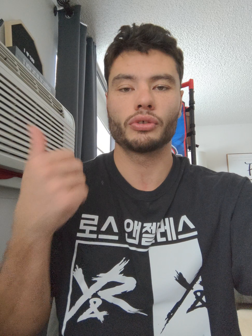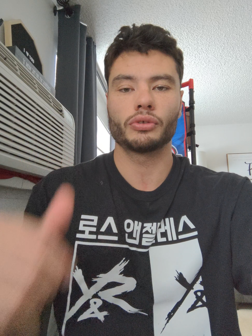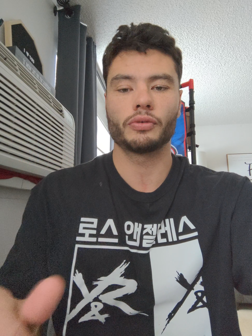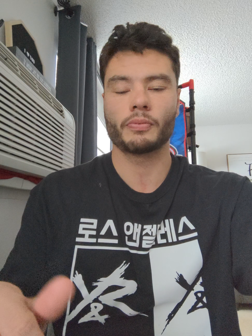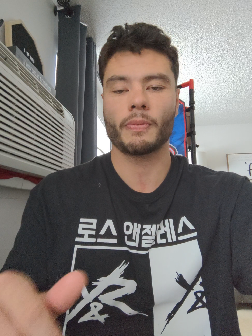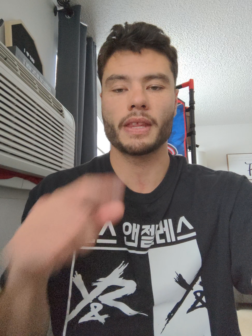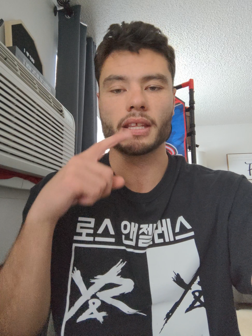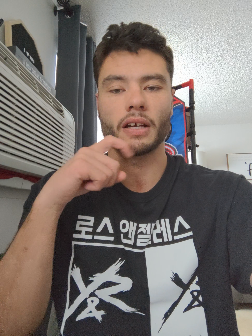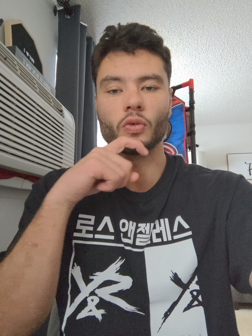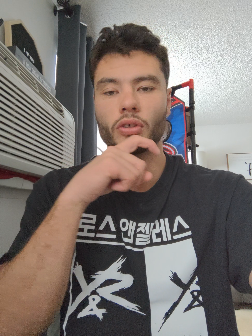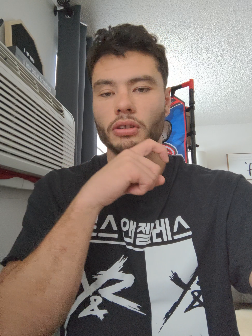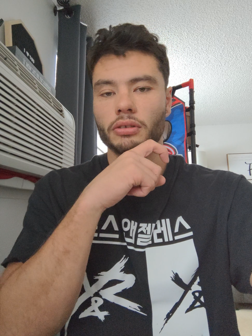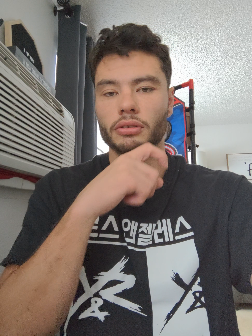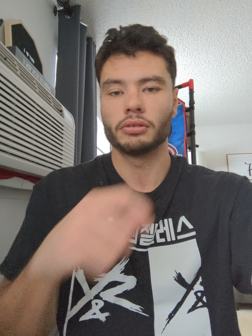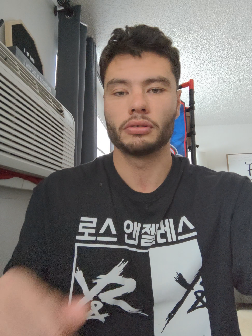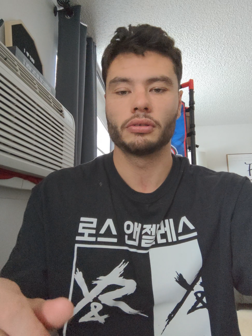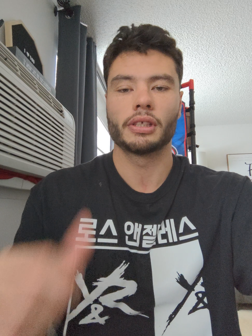cereal